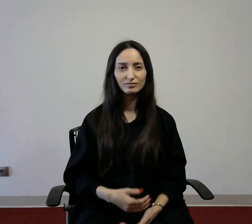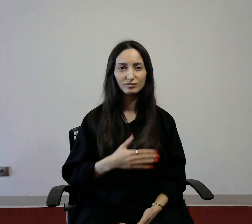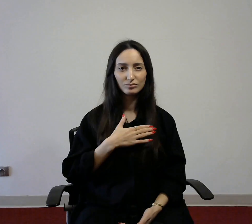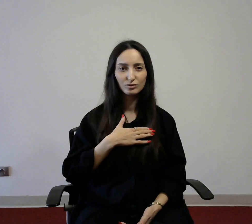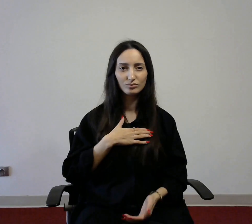mənim